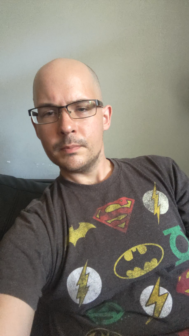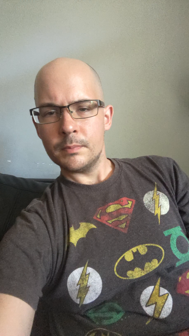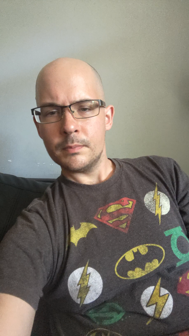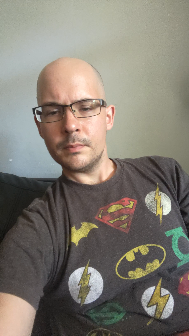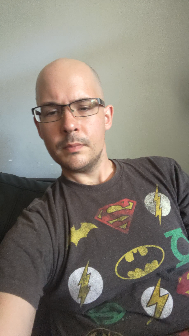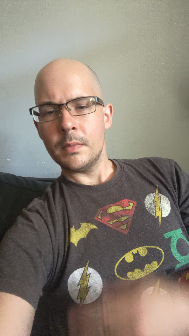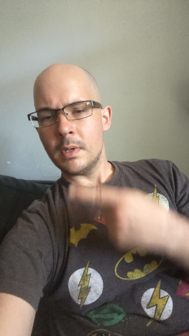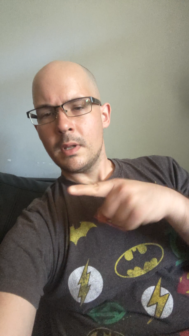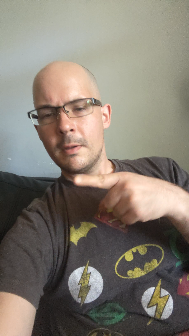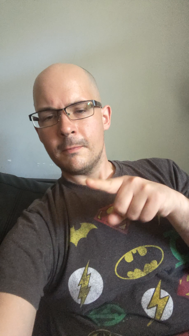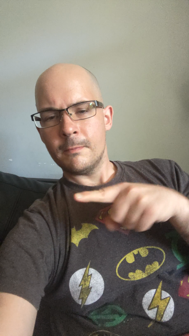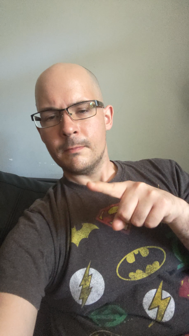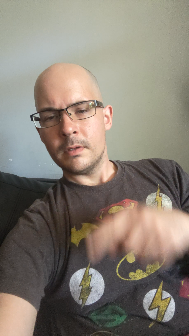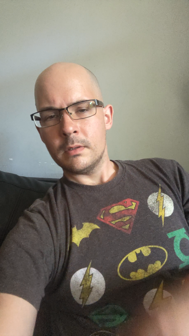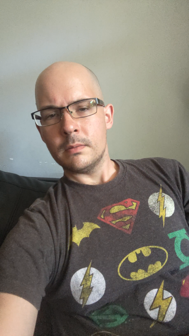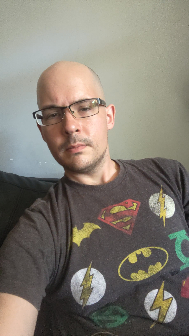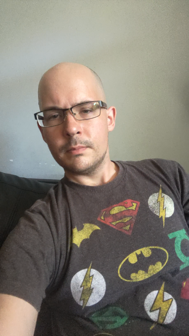knife